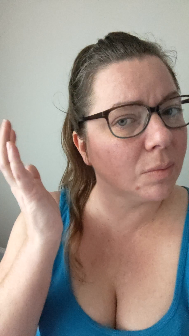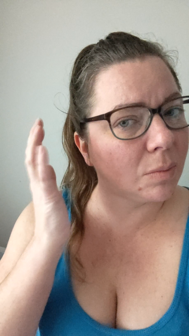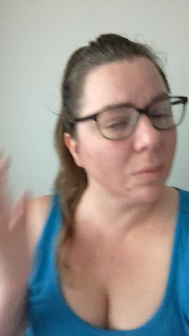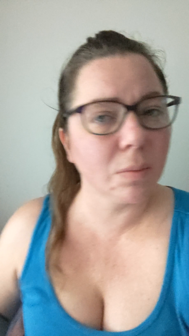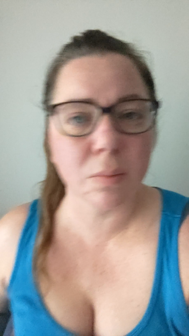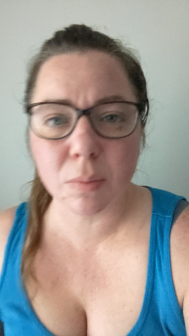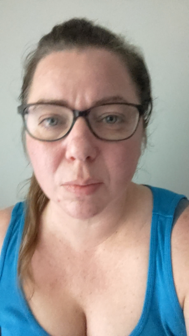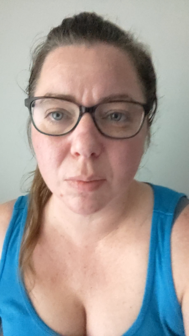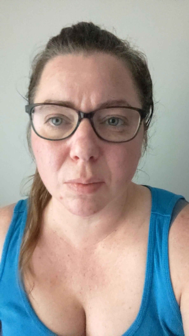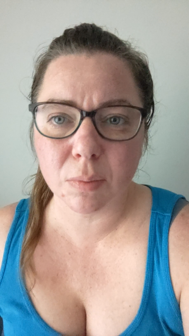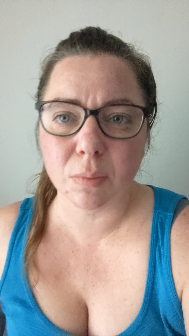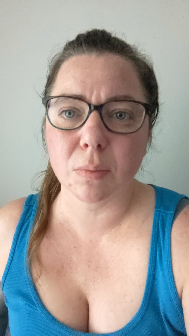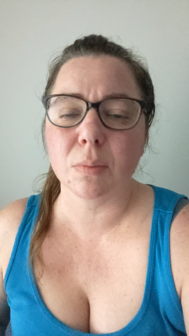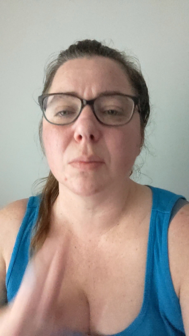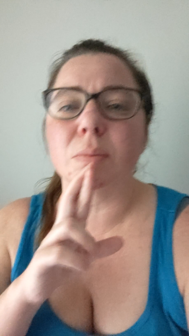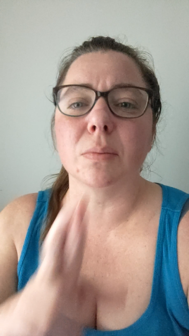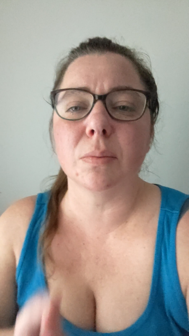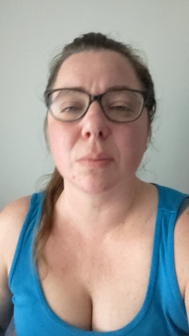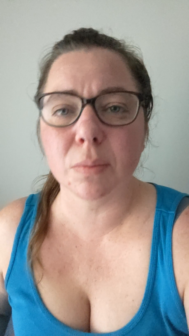are